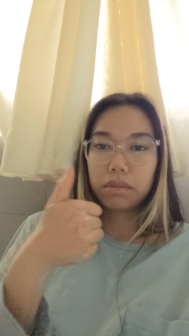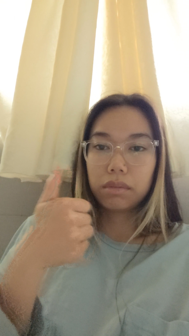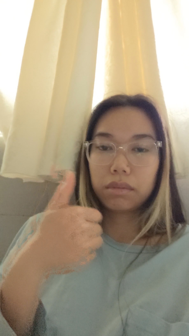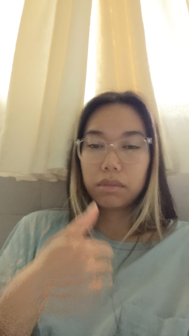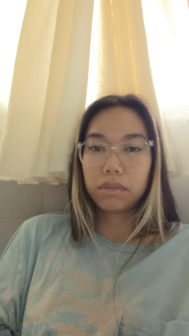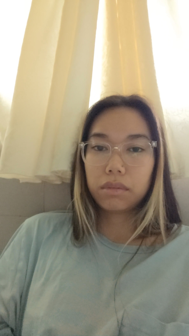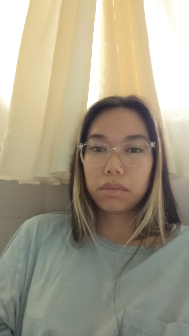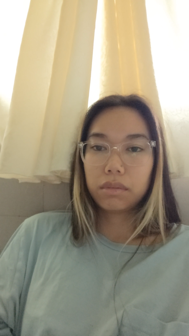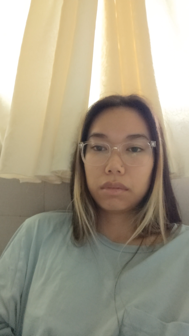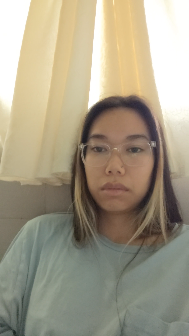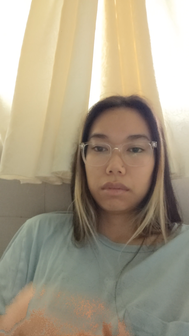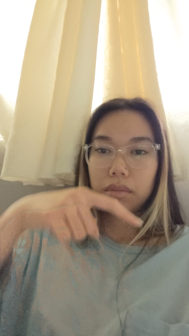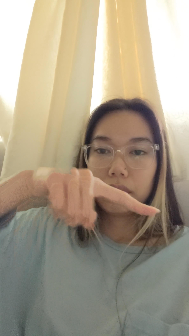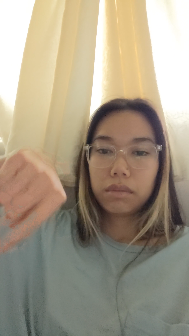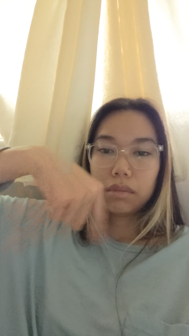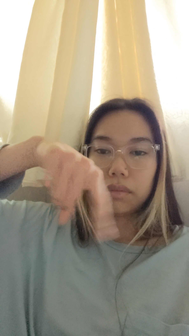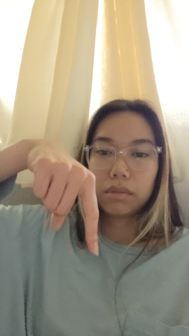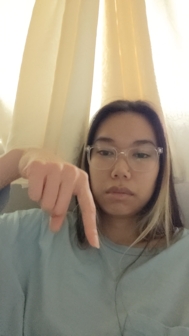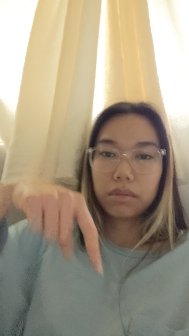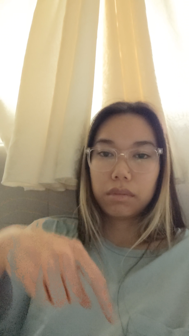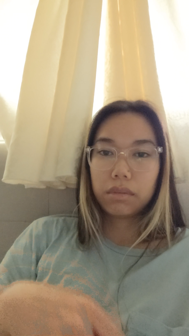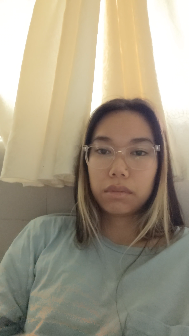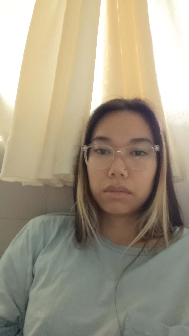around